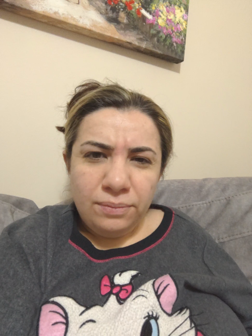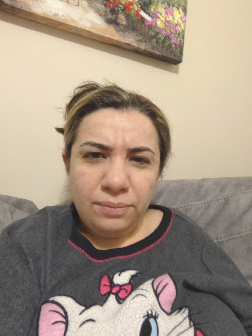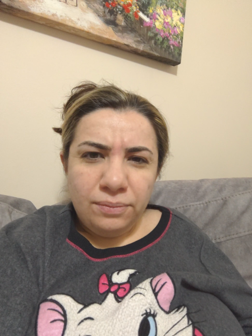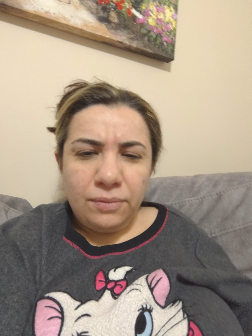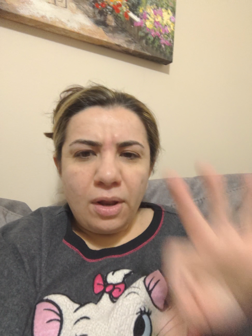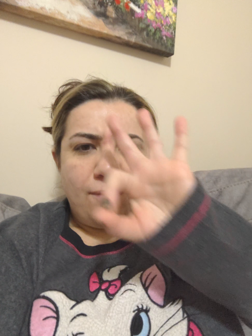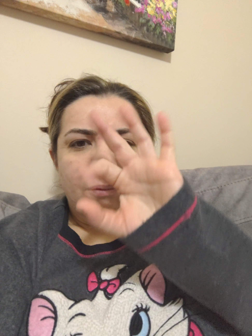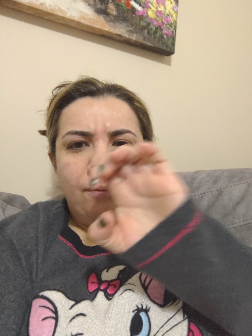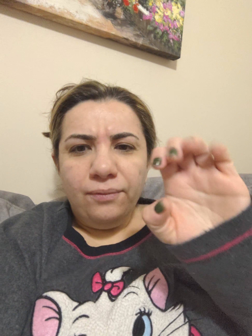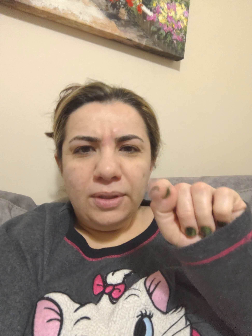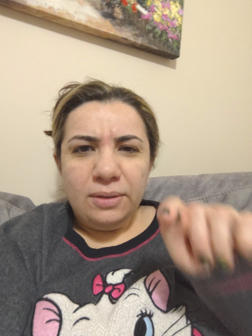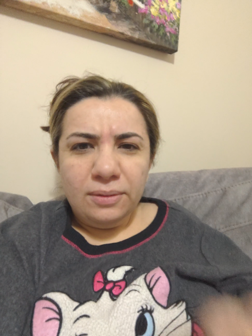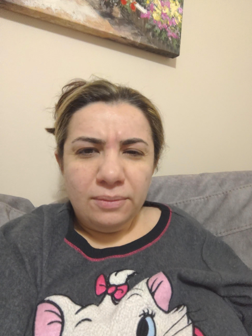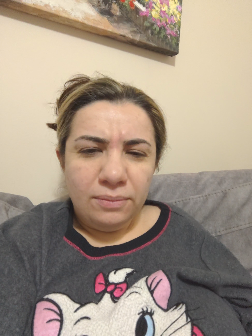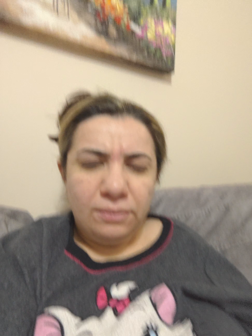feet